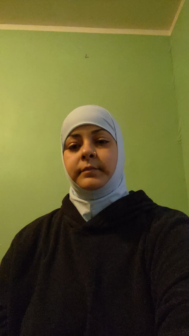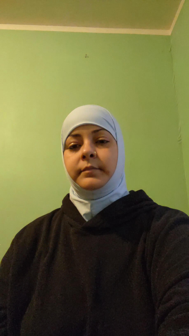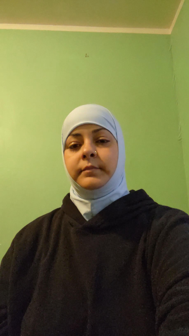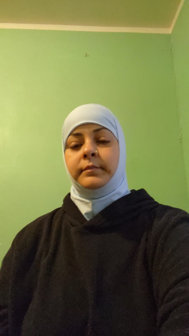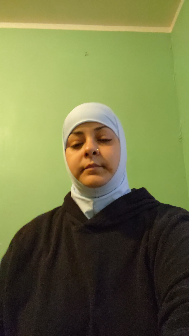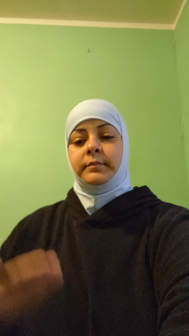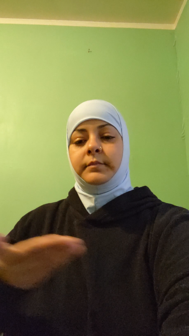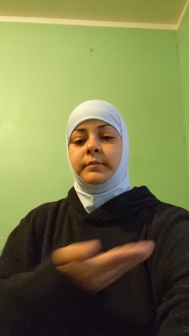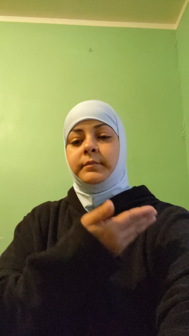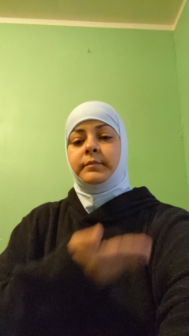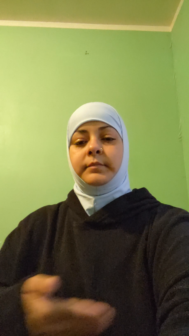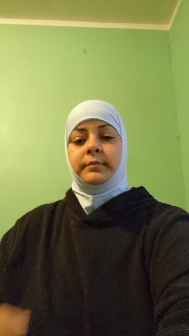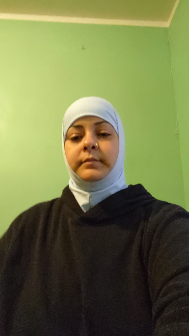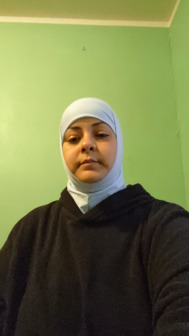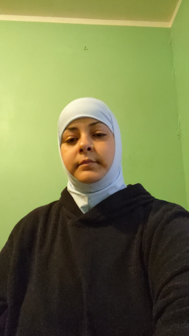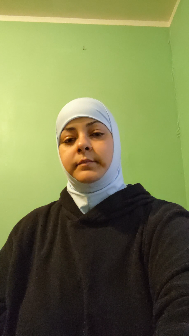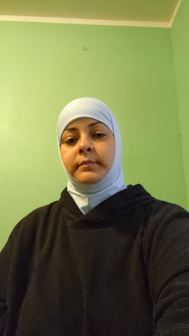baby